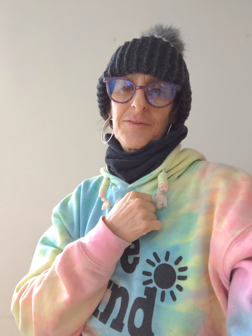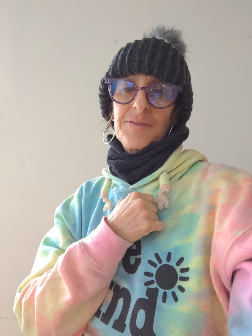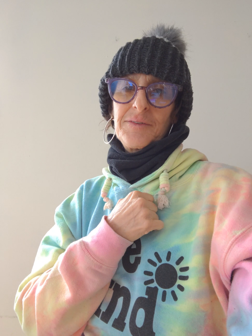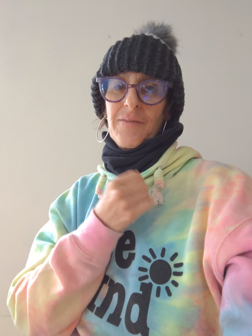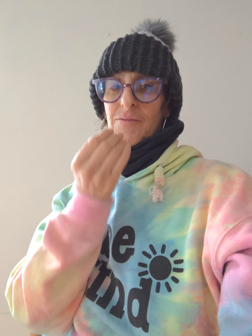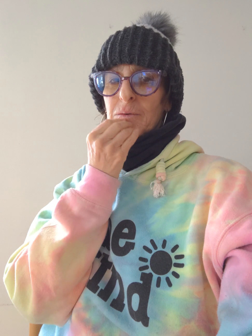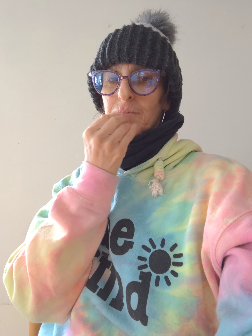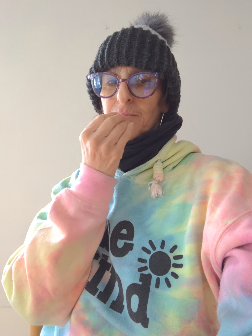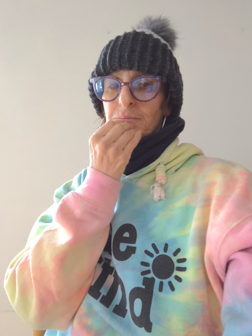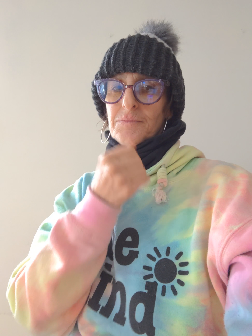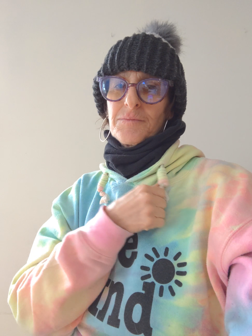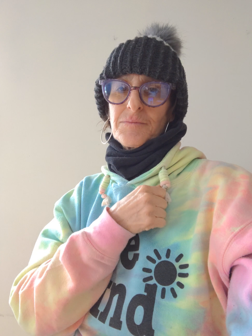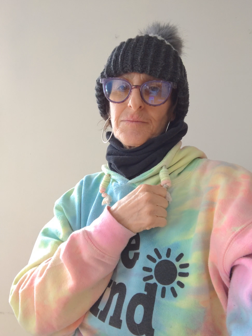food